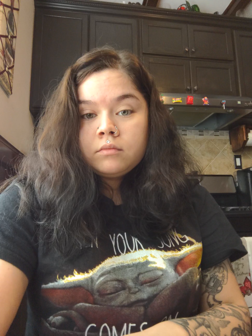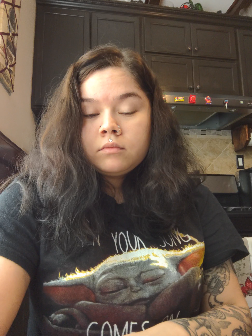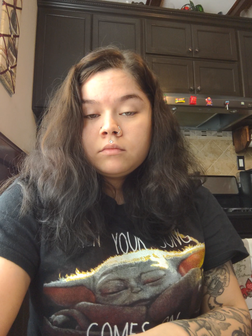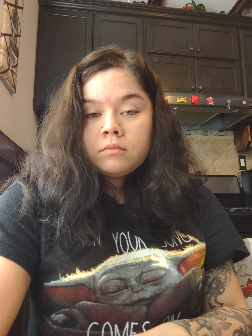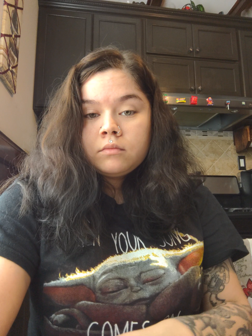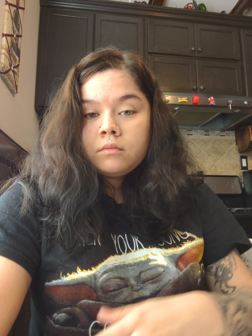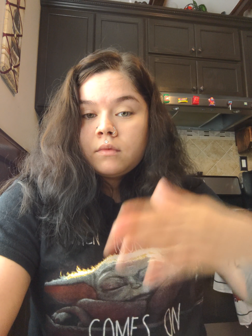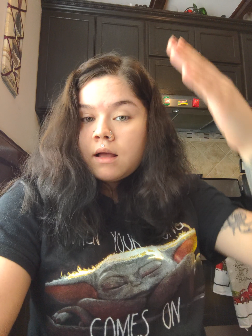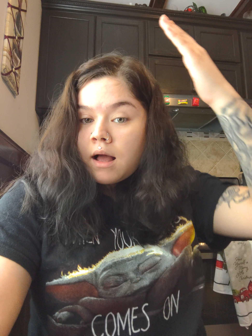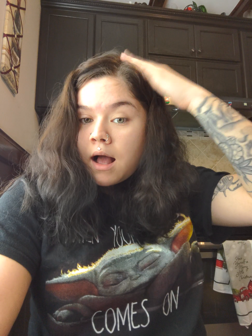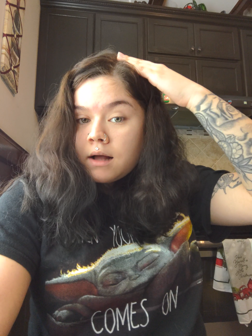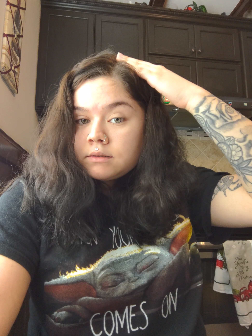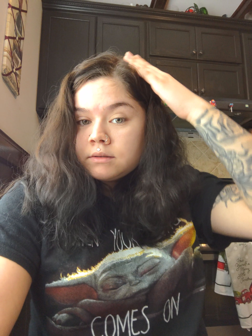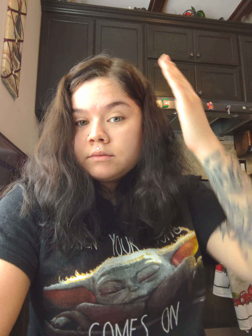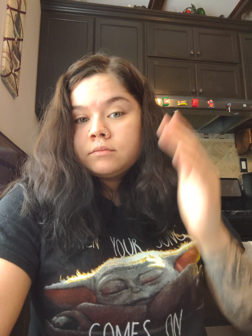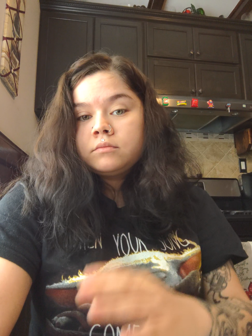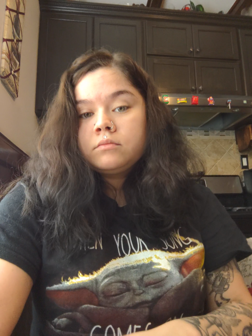hat